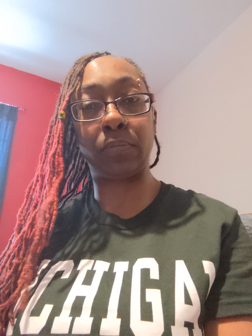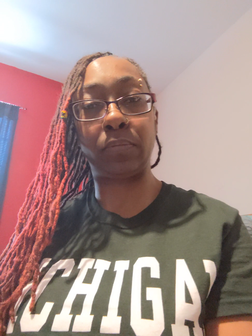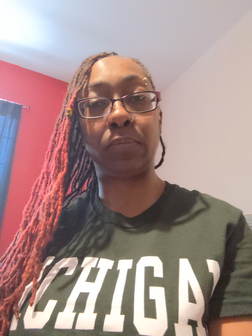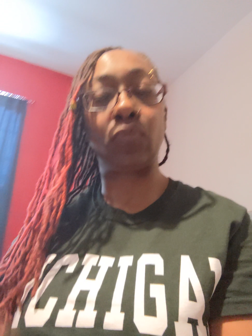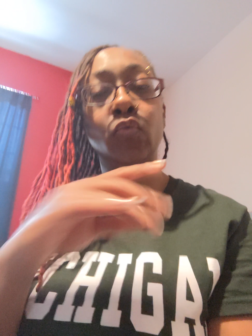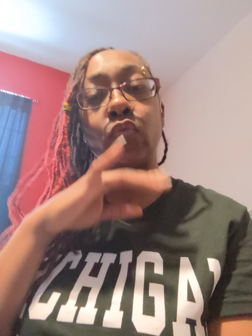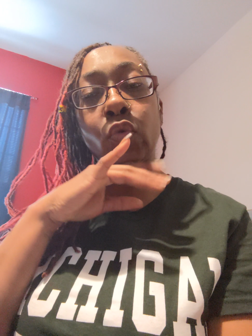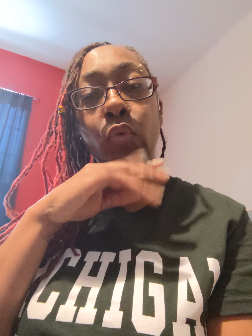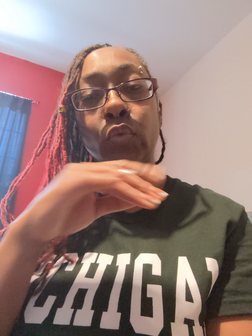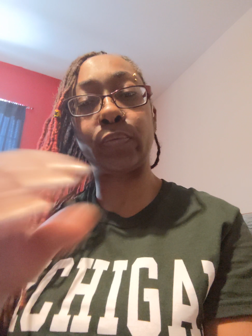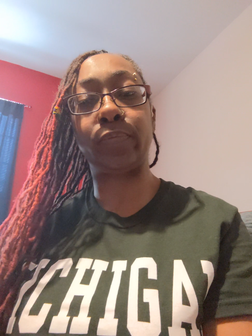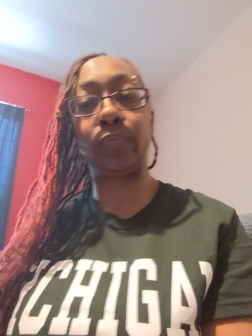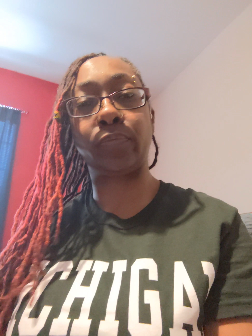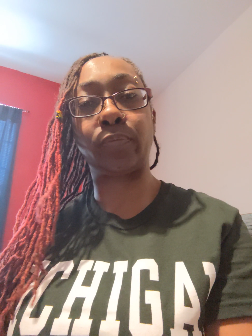dirty